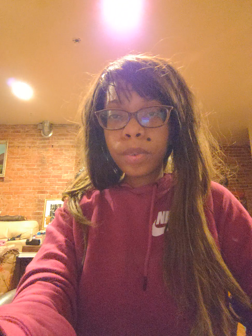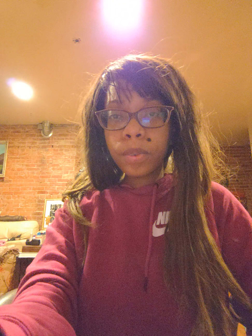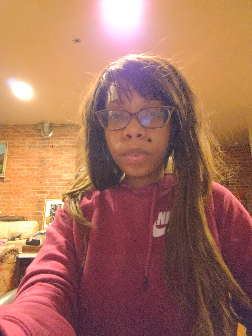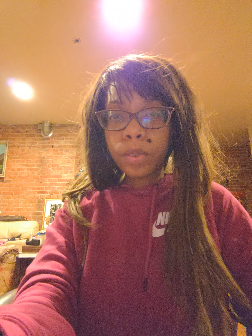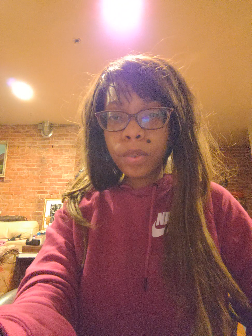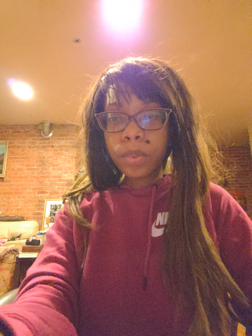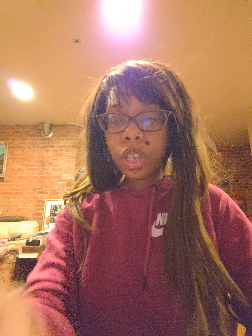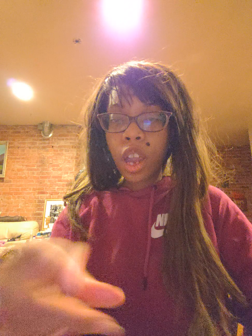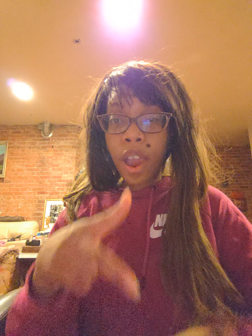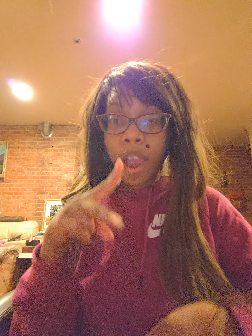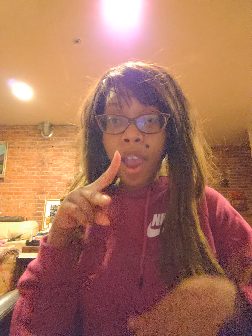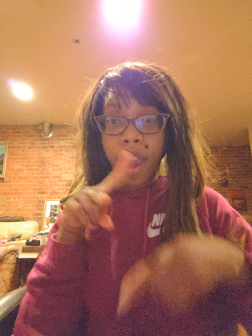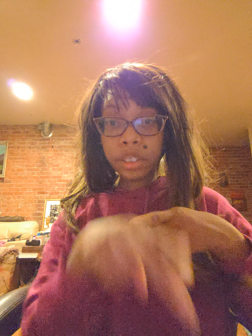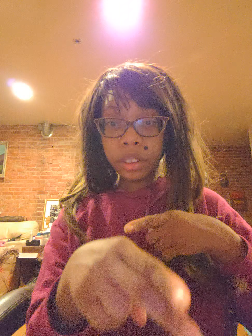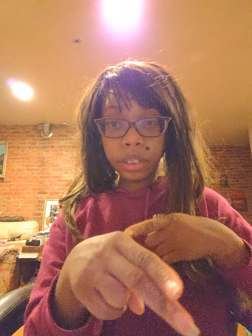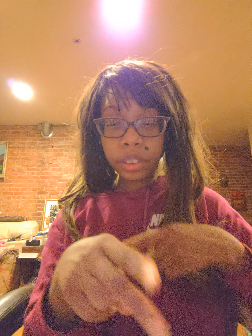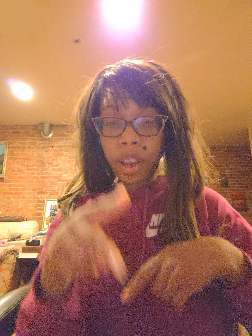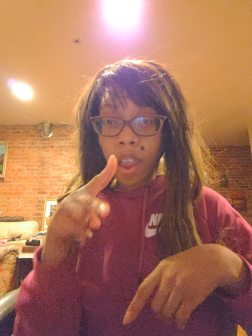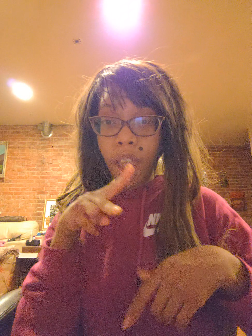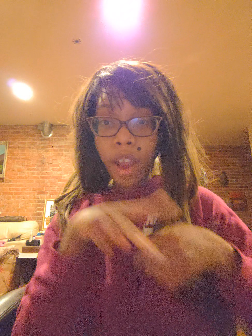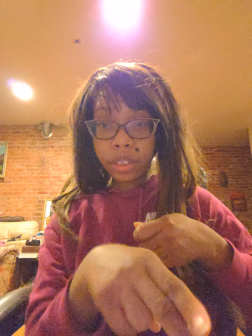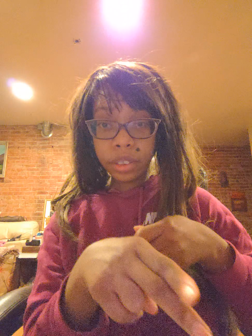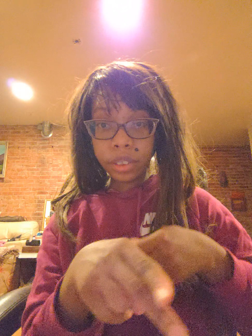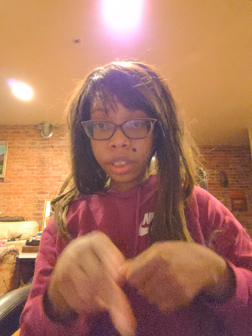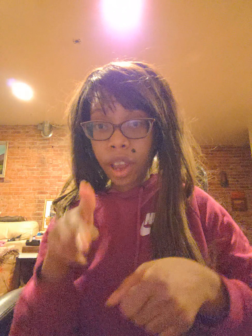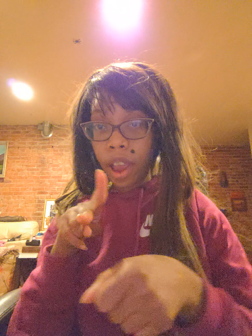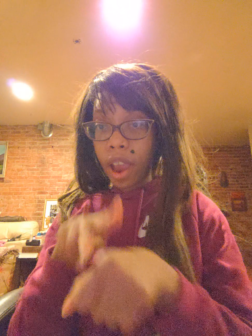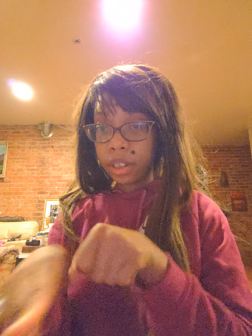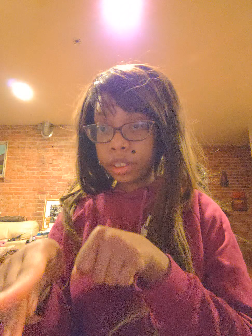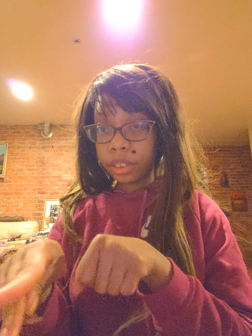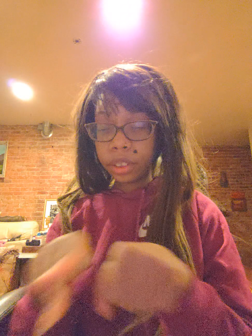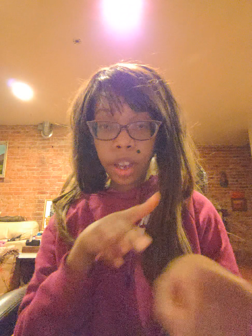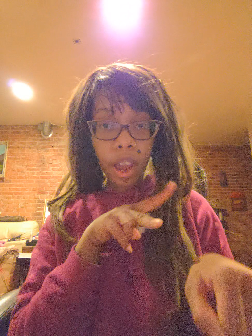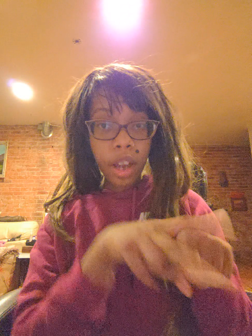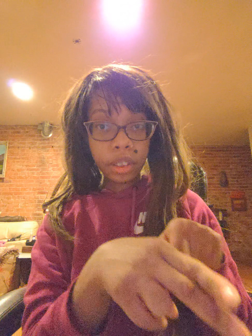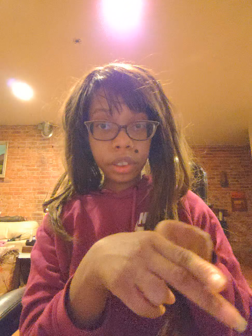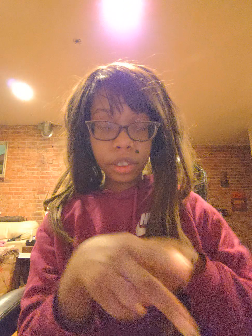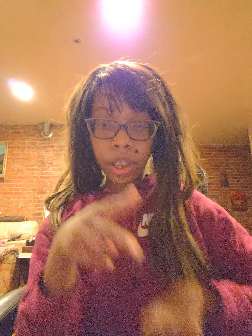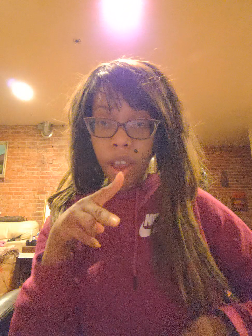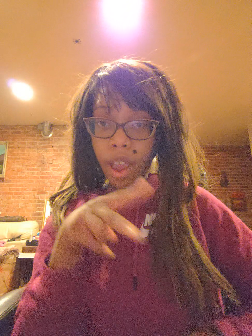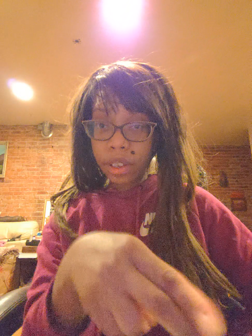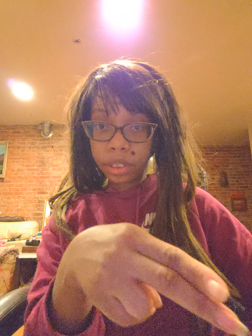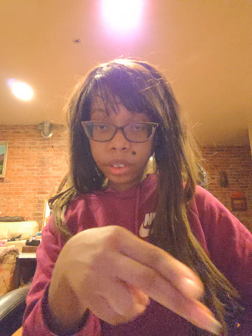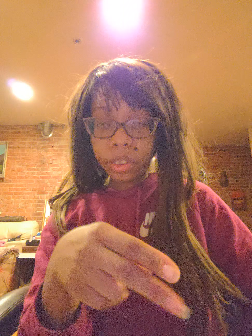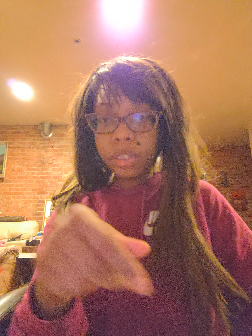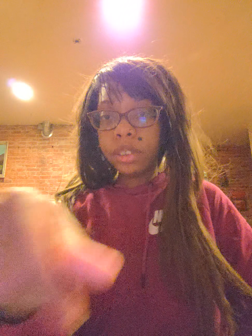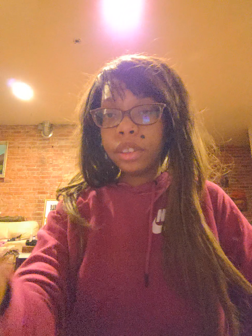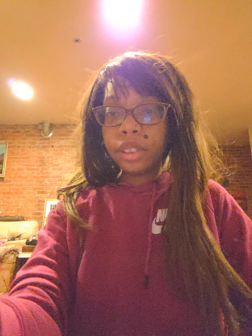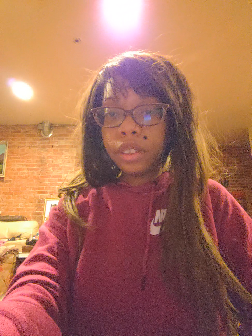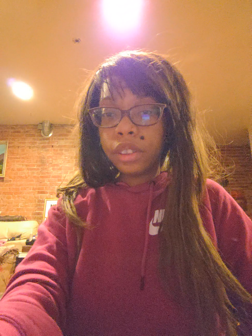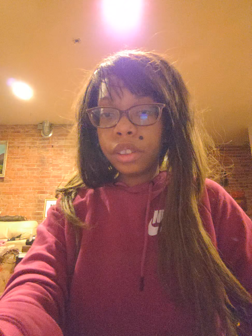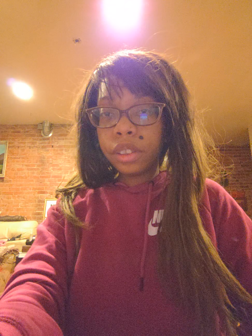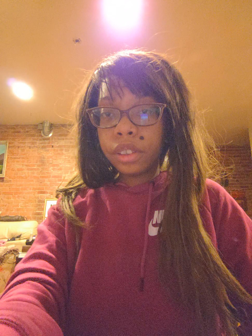cut